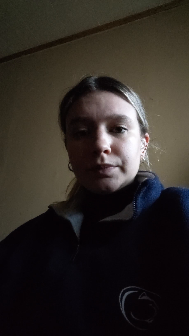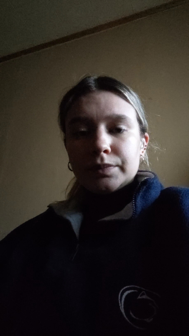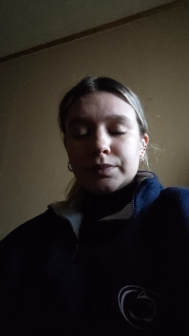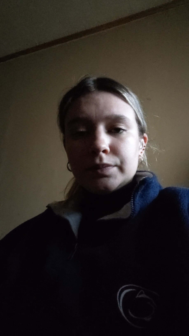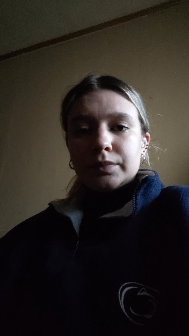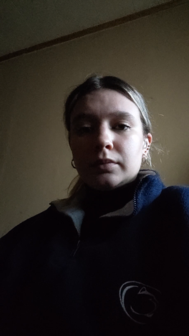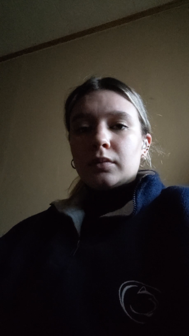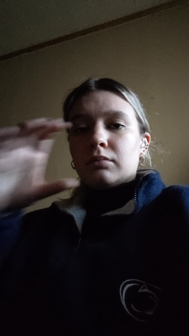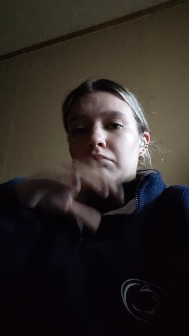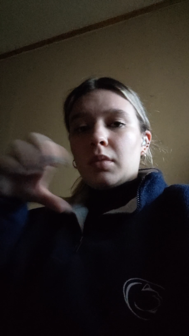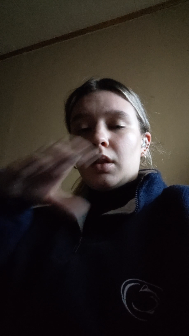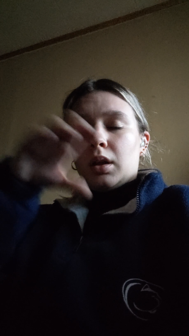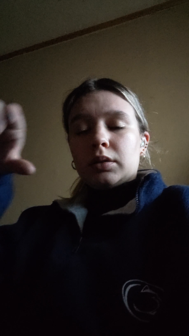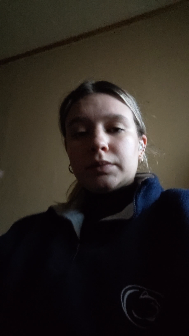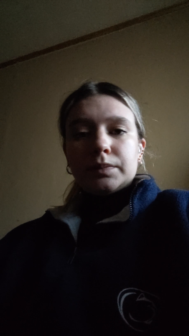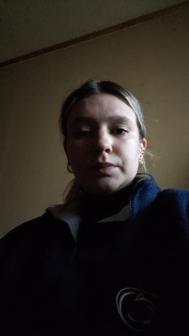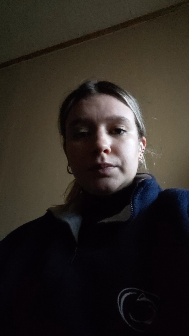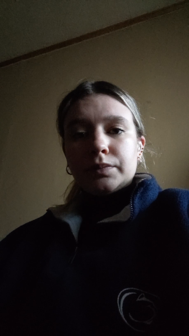block